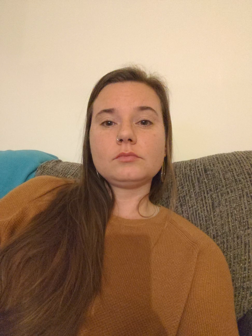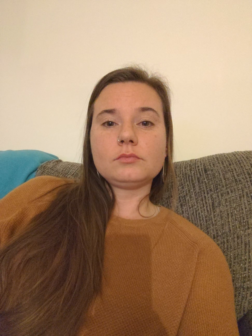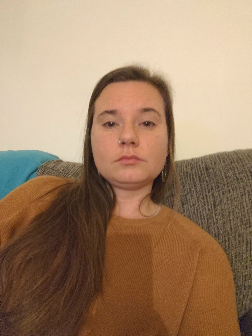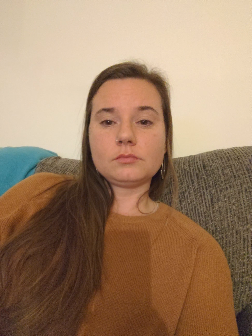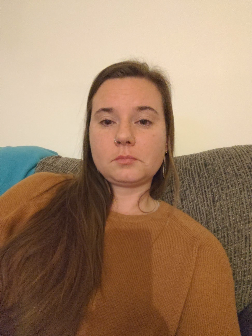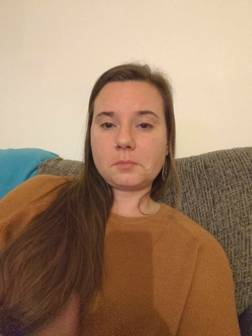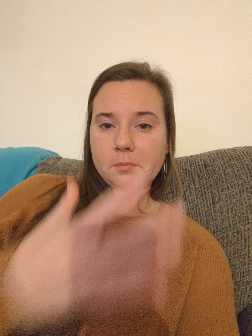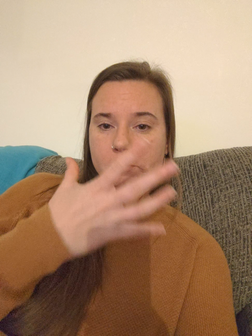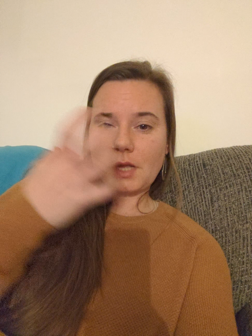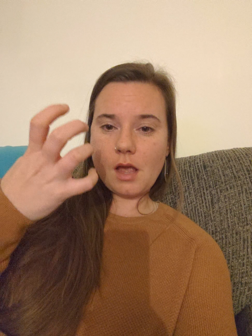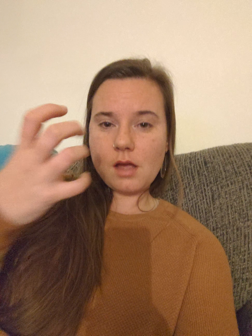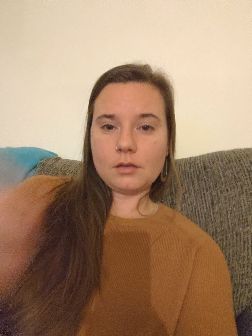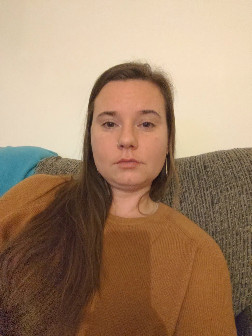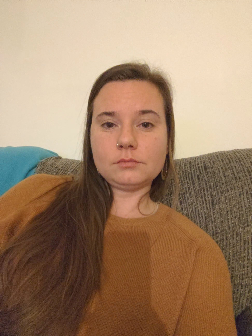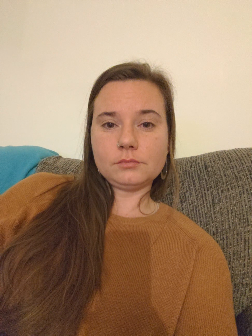mad